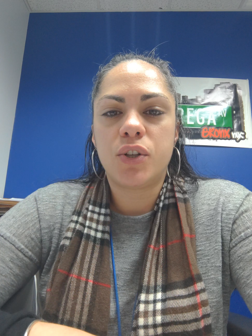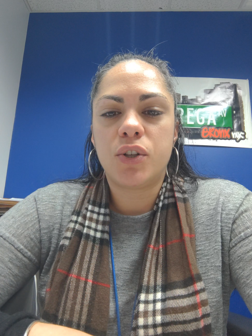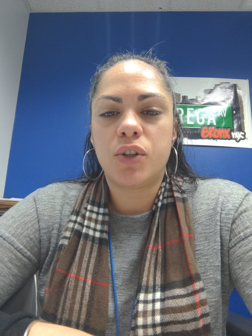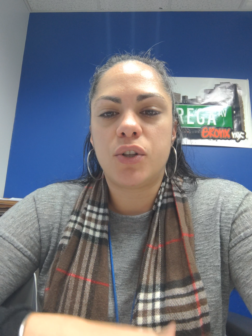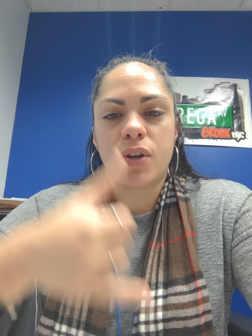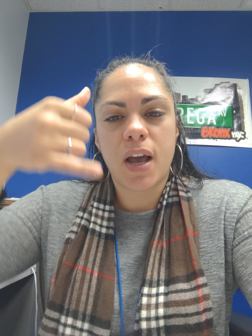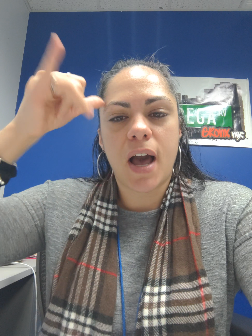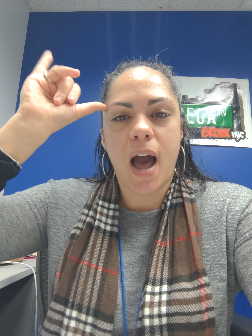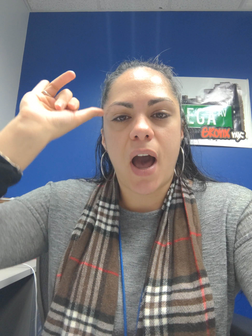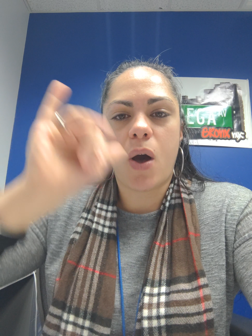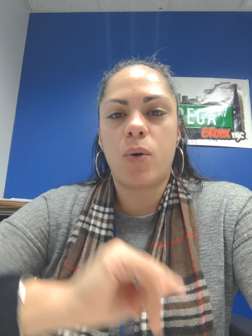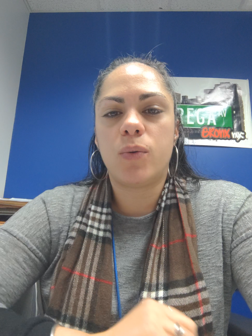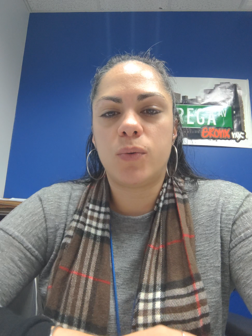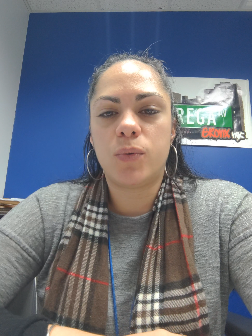cow